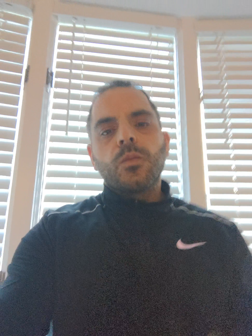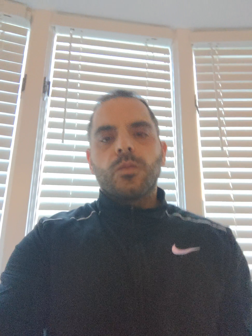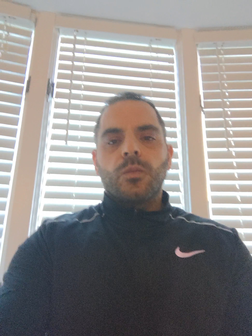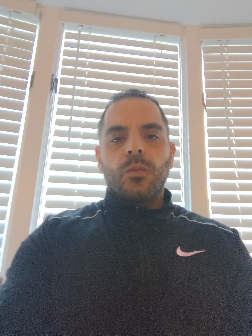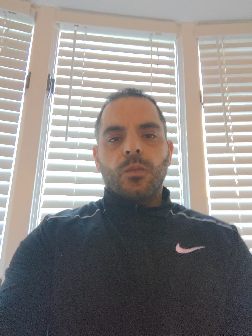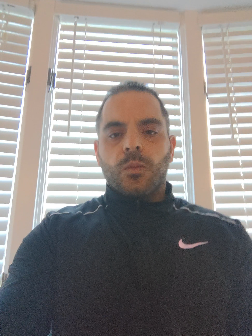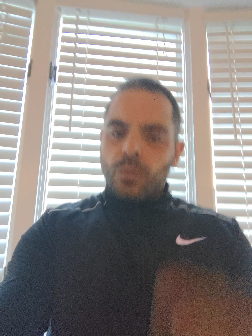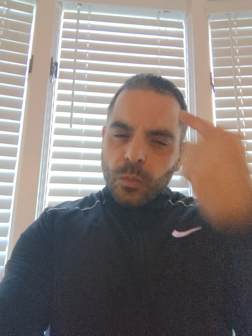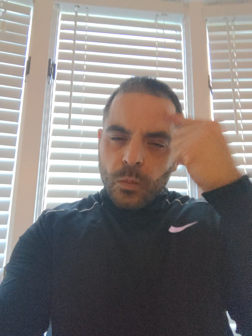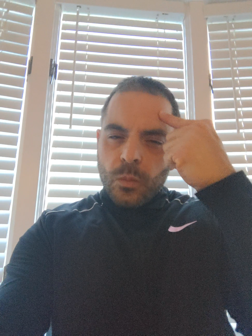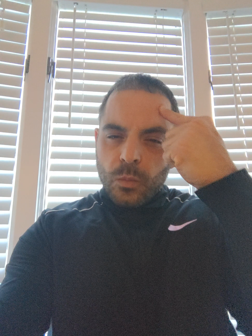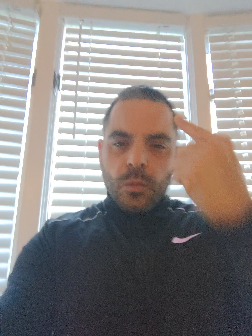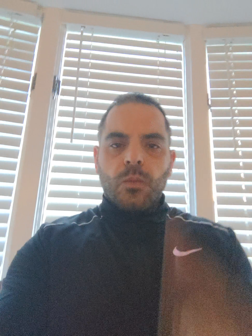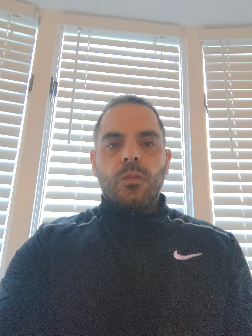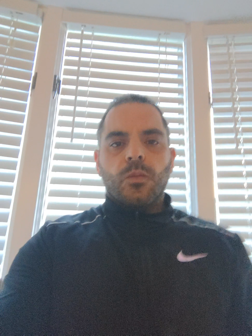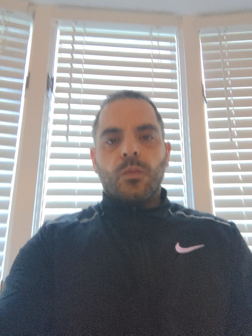think